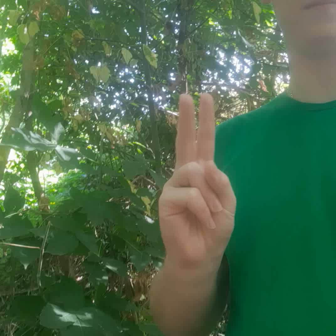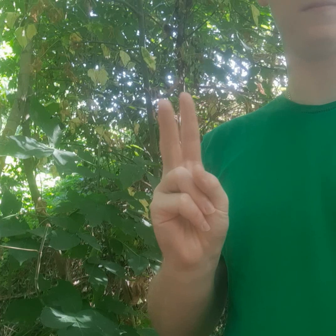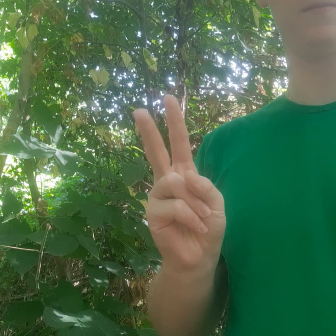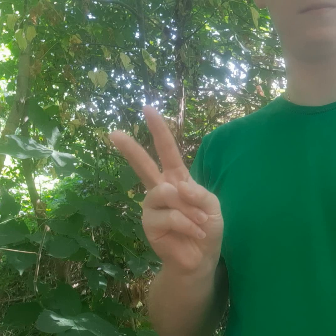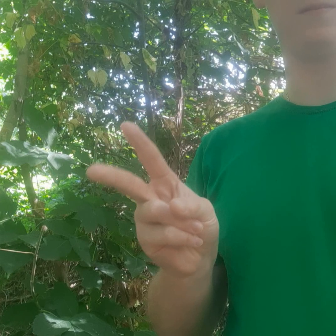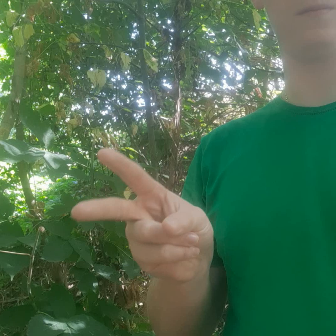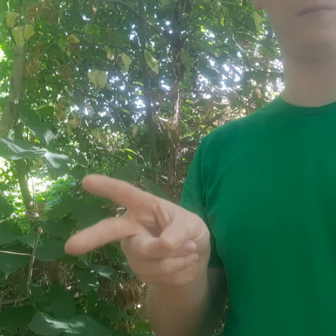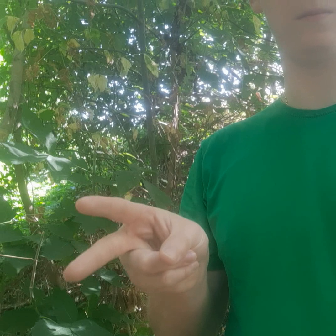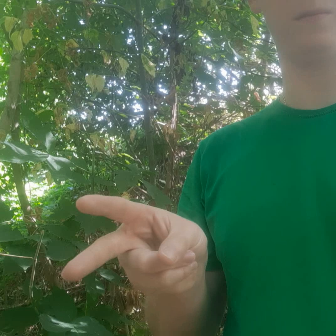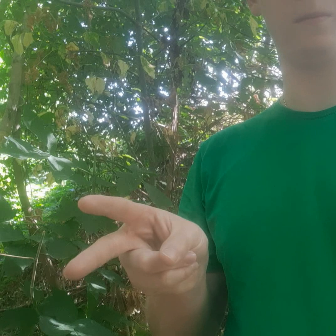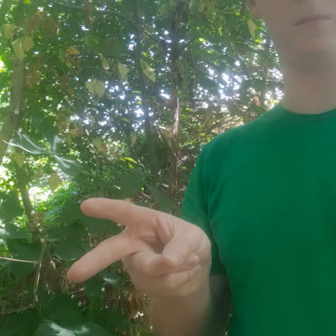К